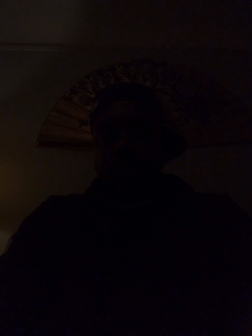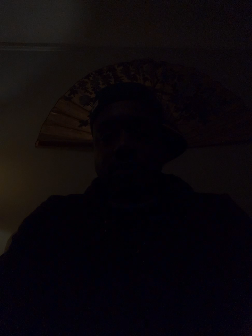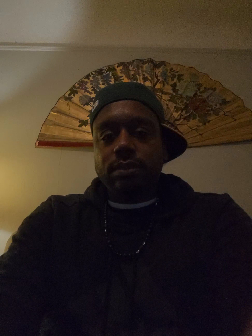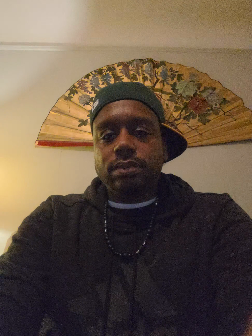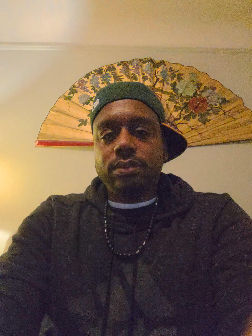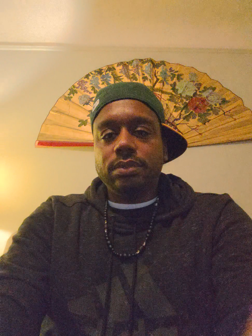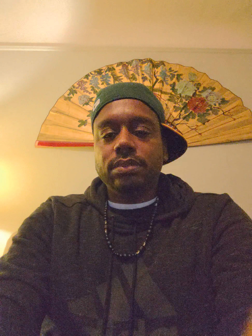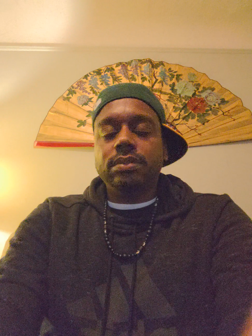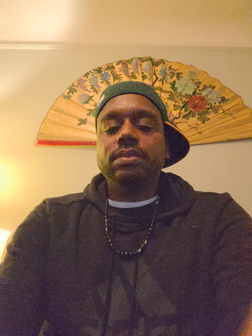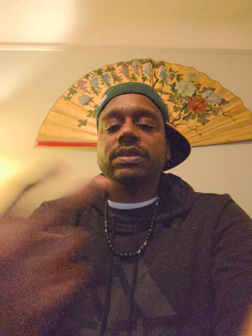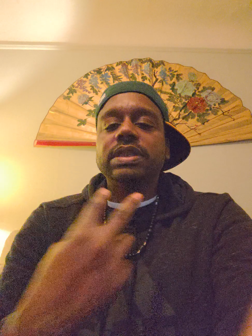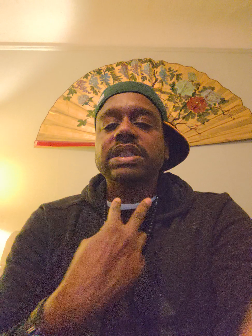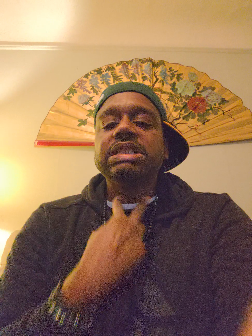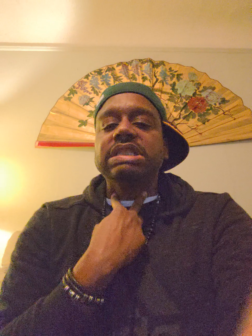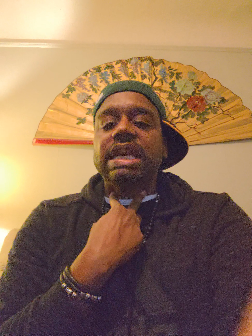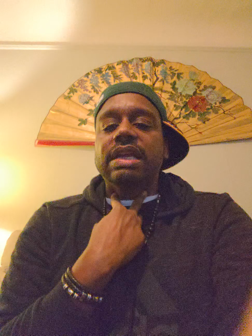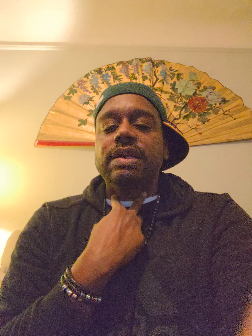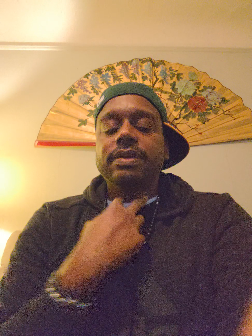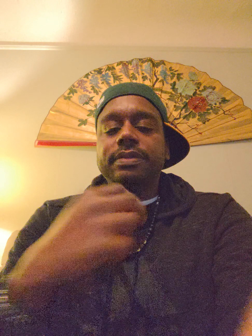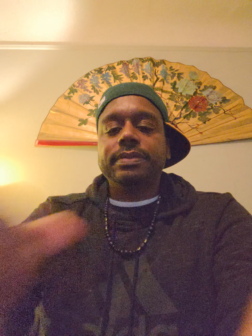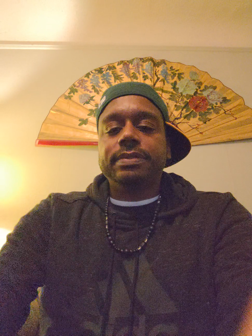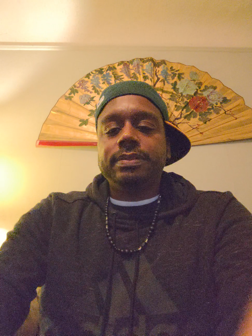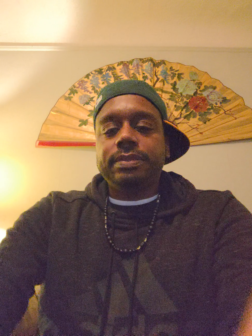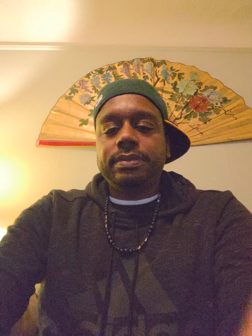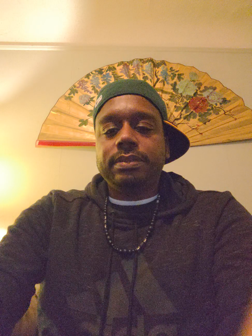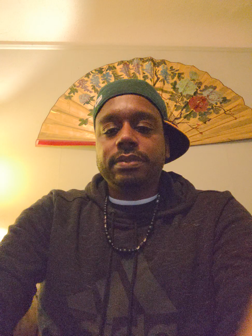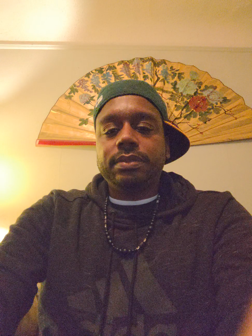stuck